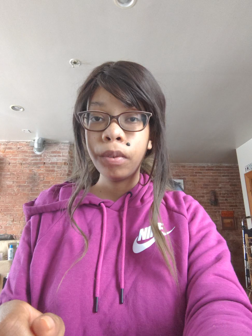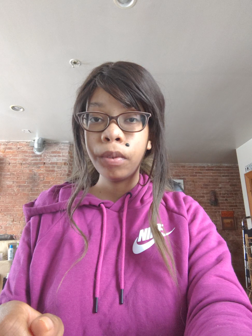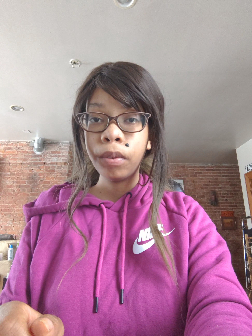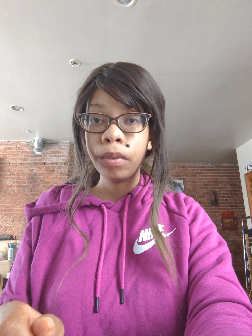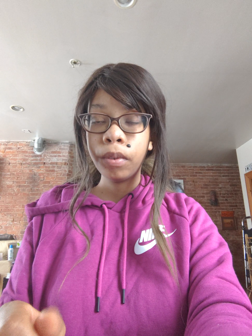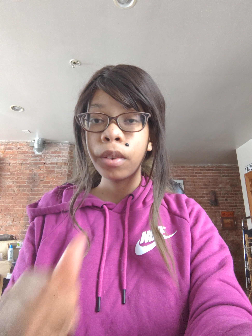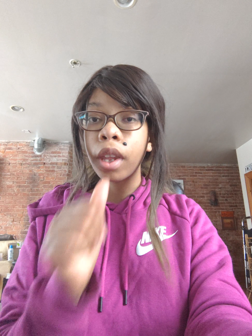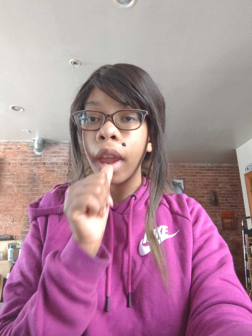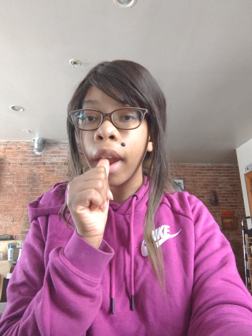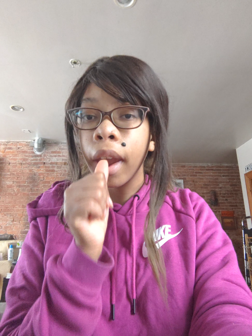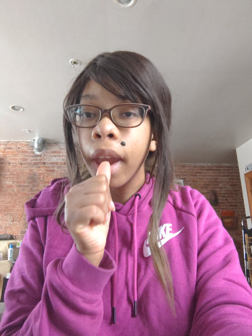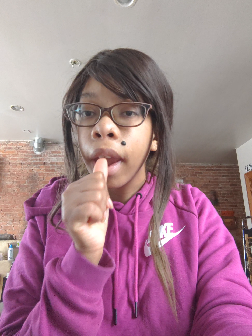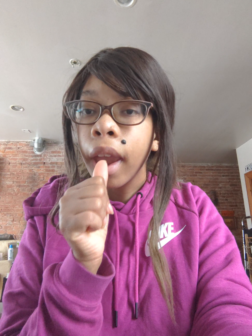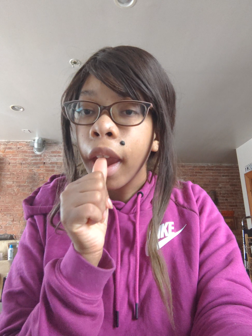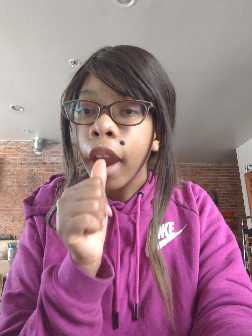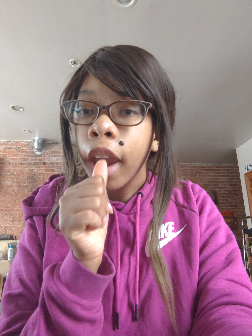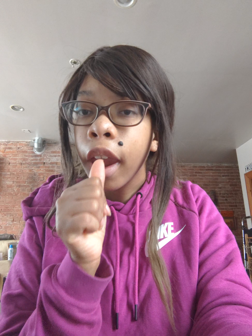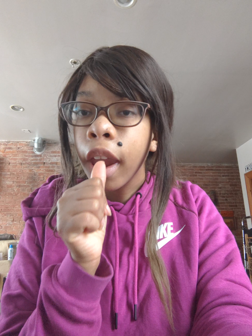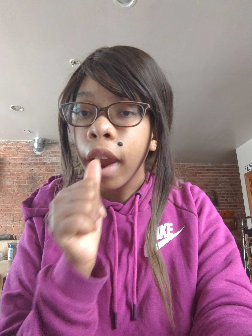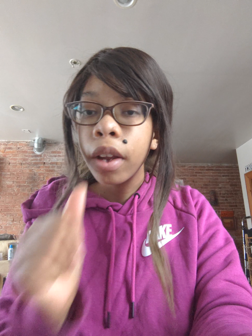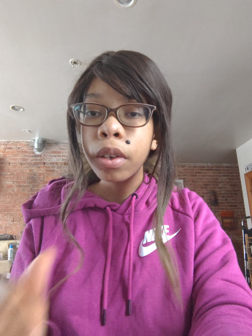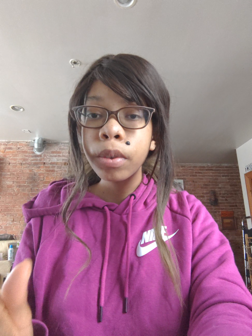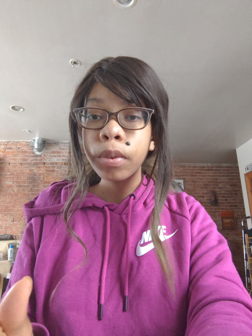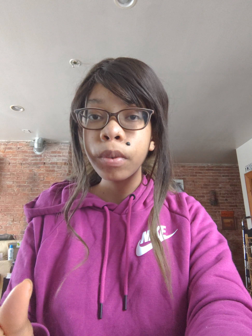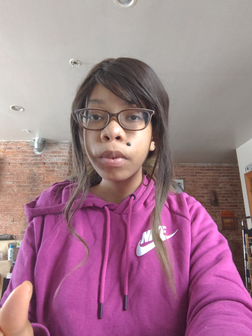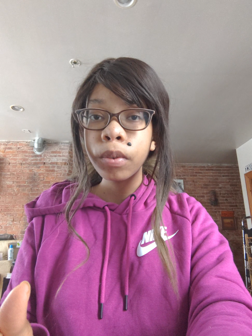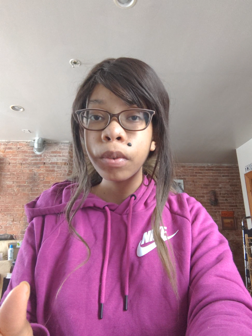nuts